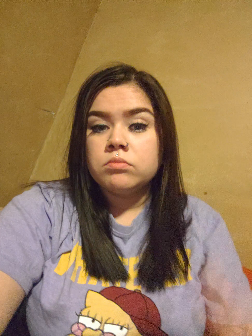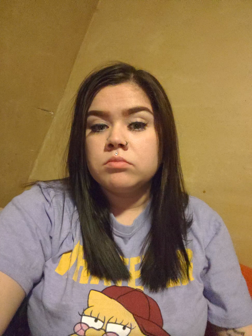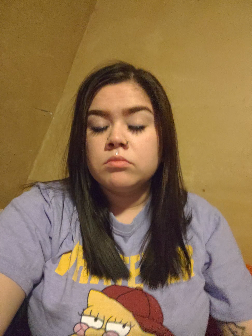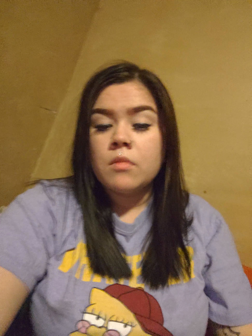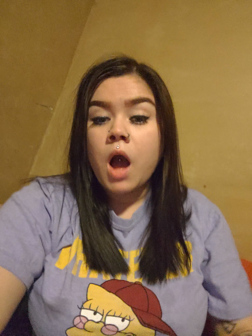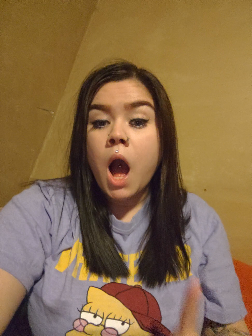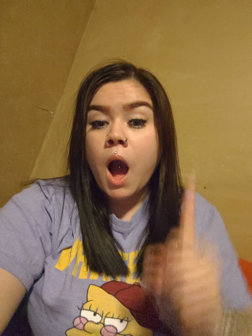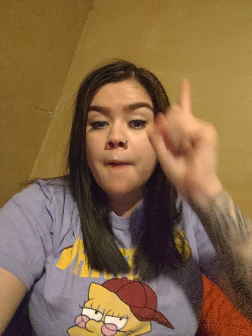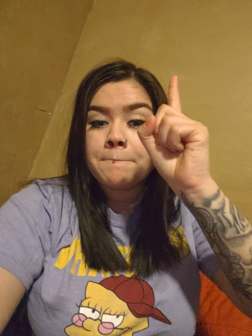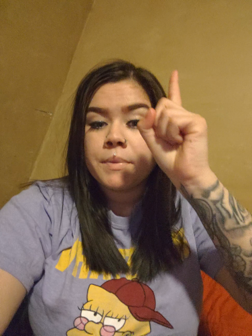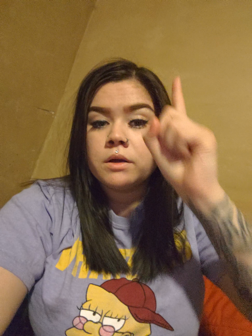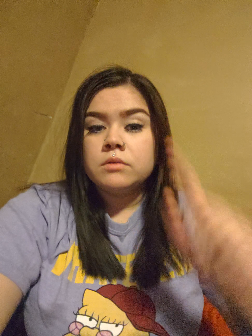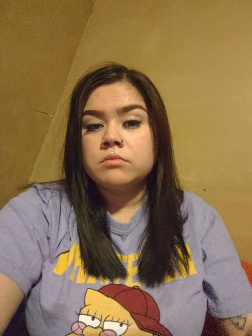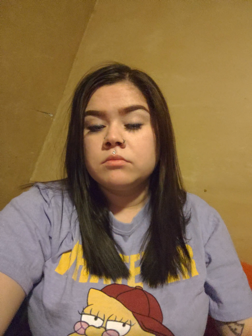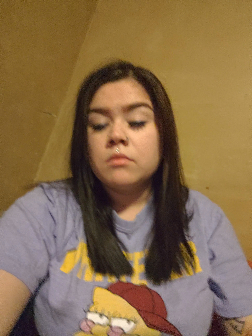up